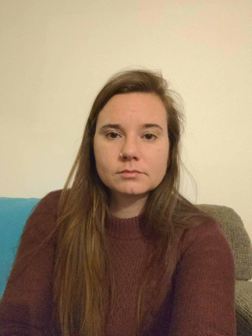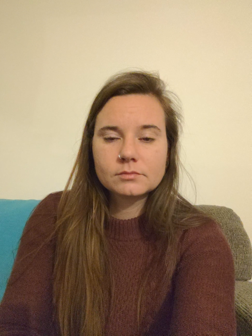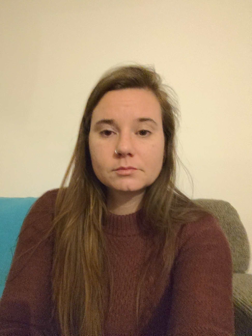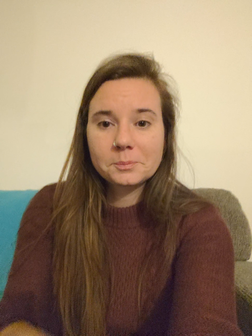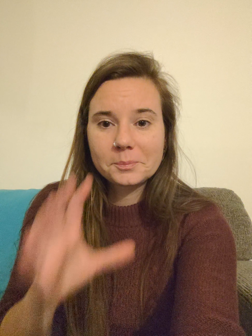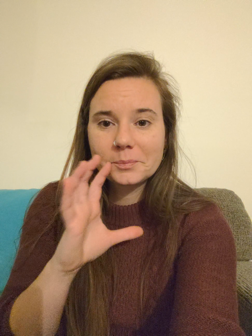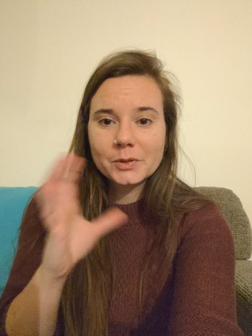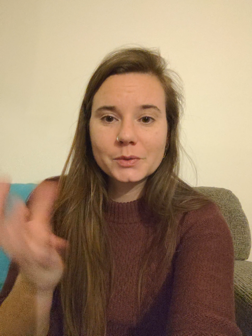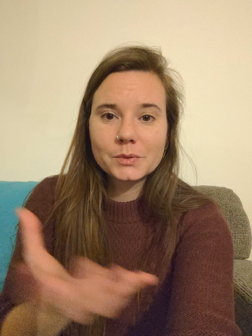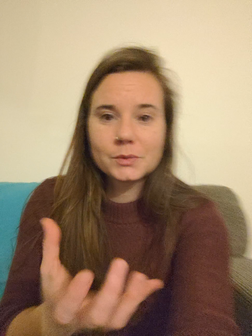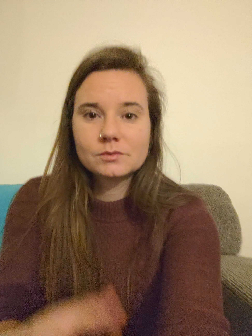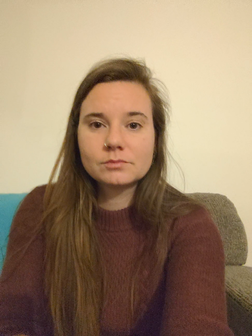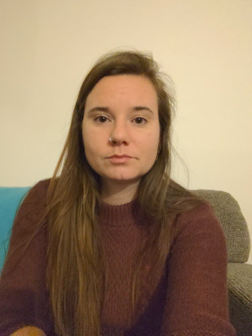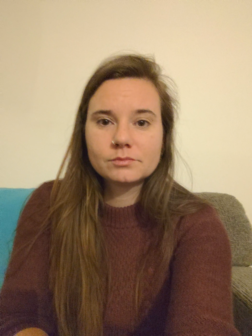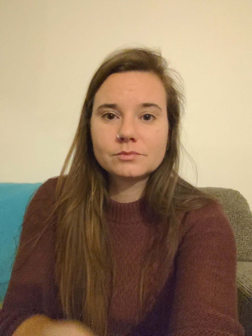balloon